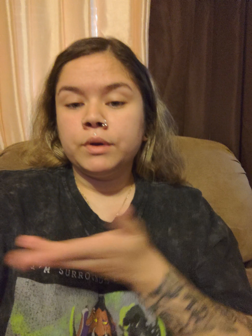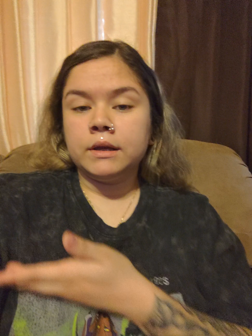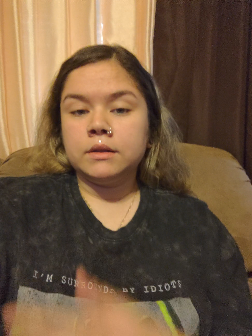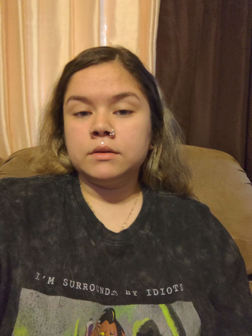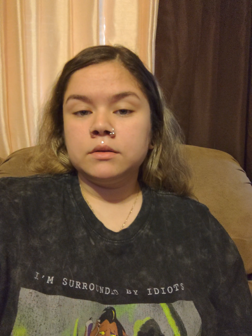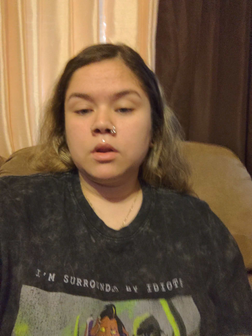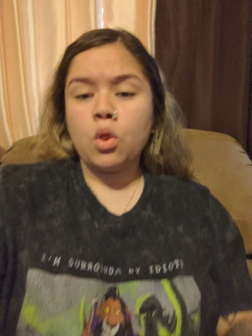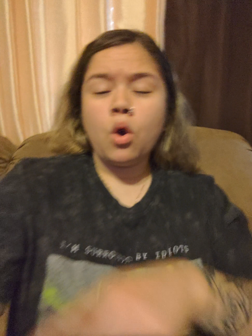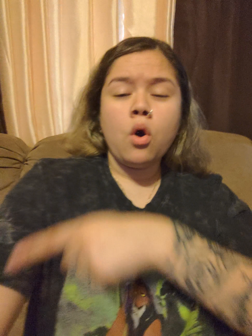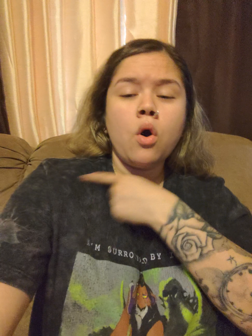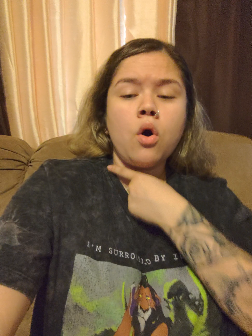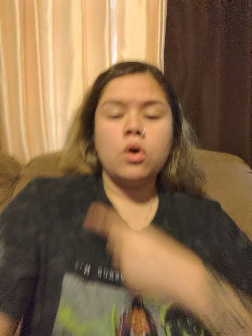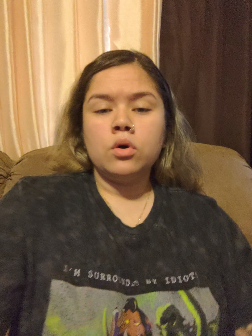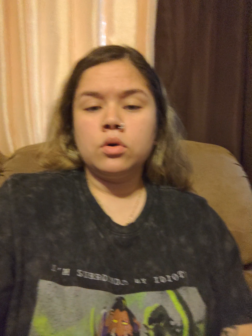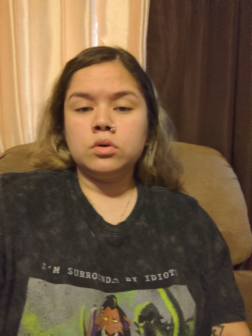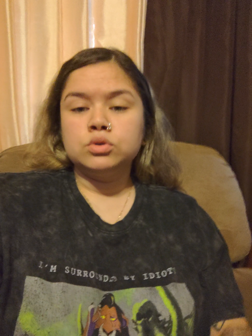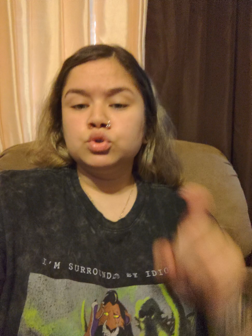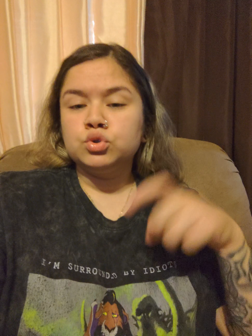long